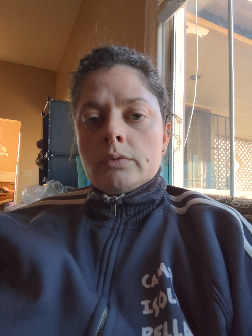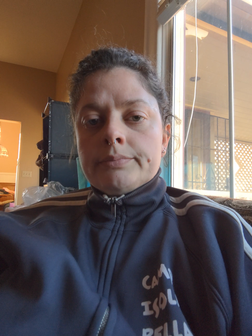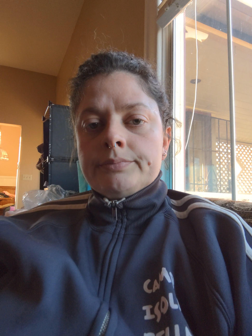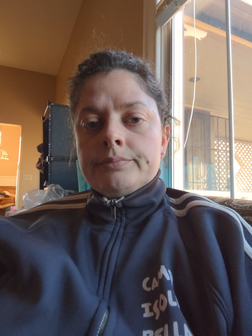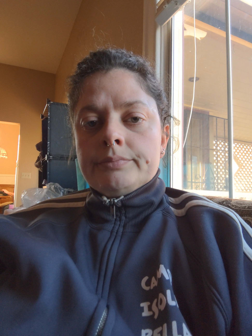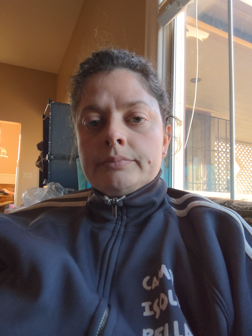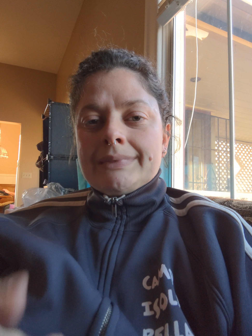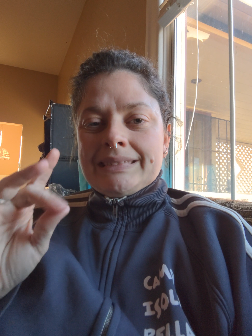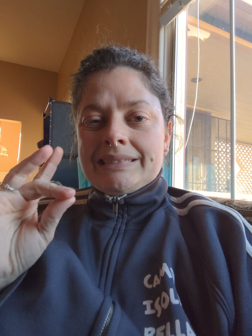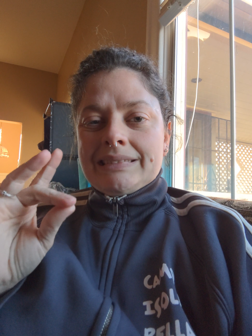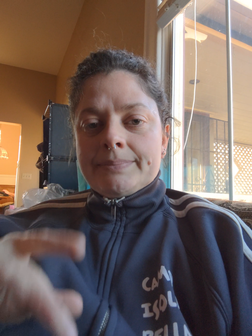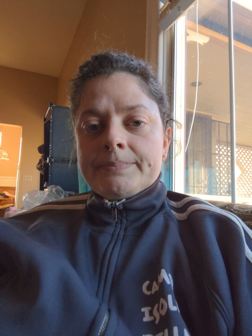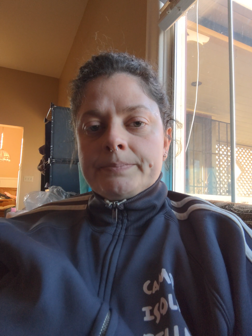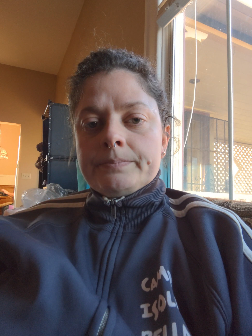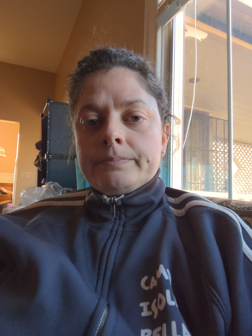sticky